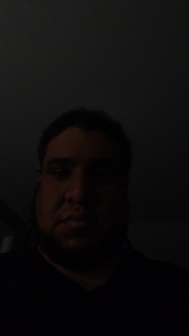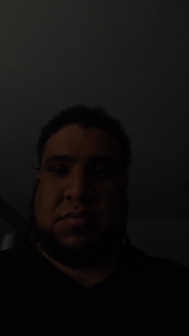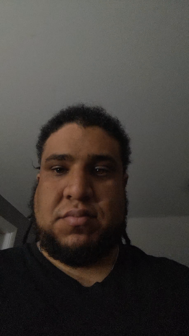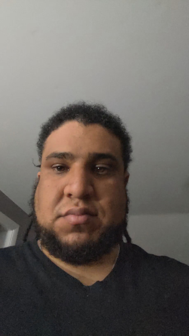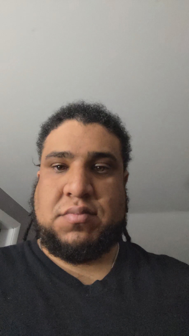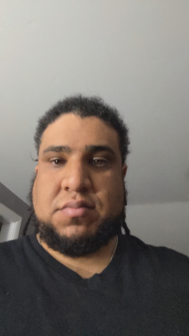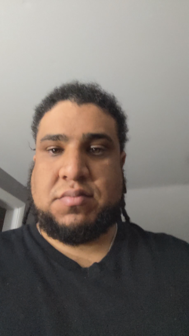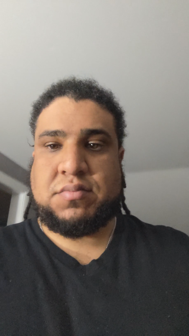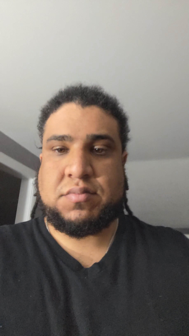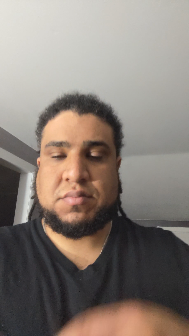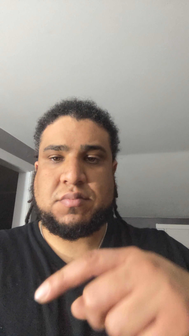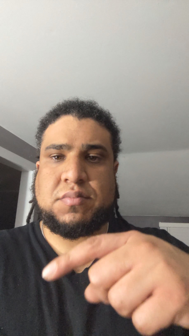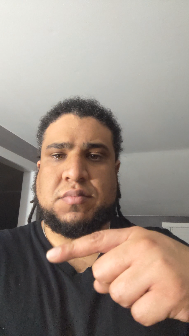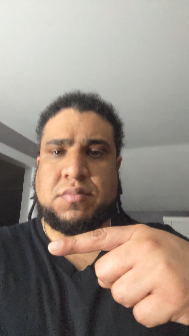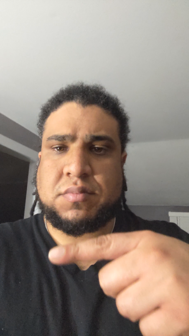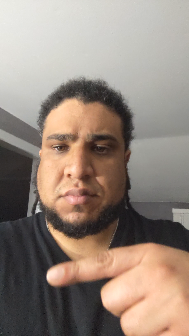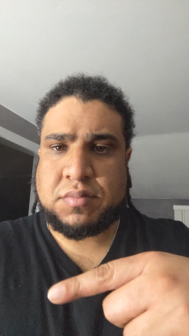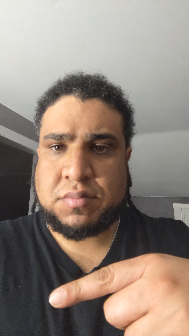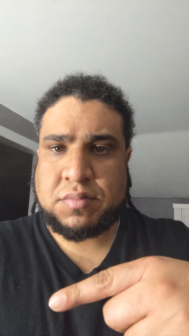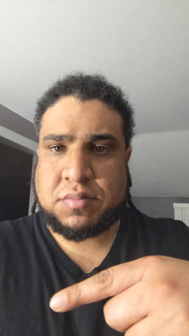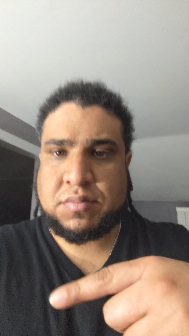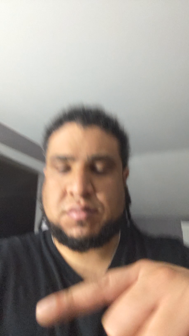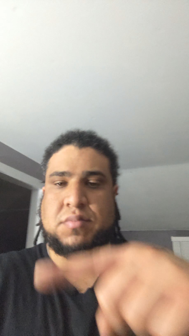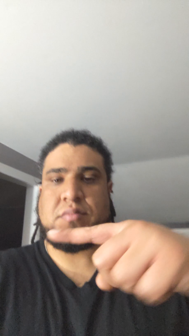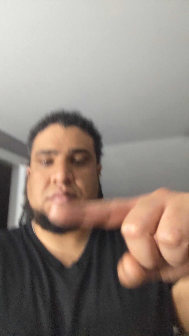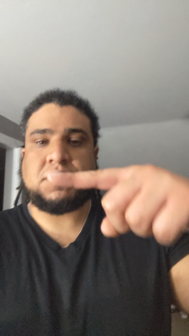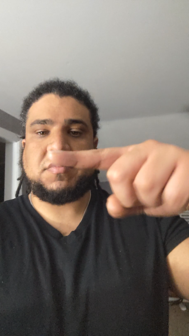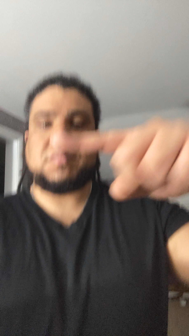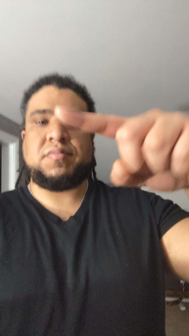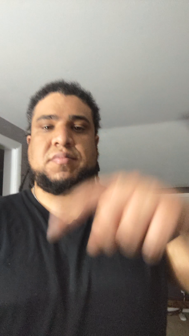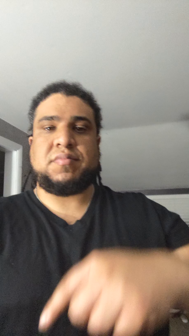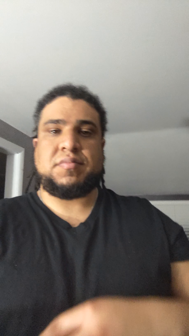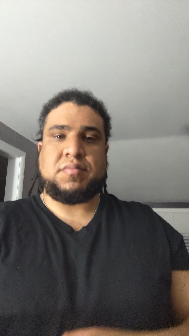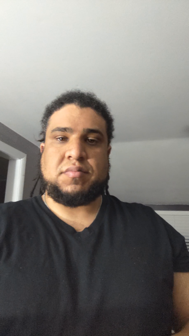knife